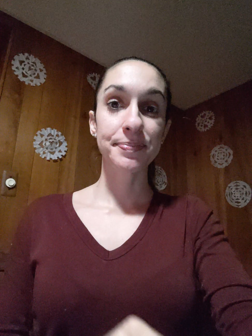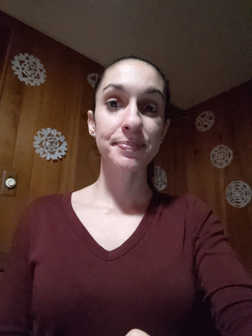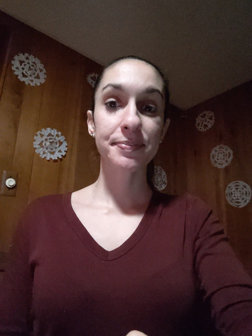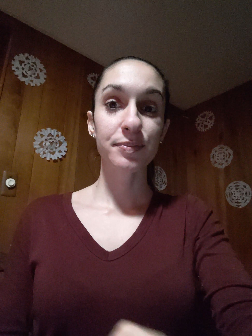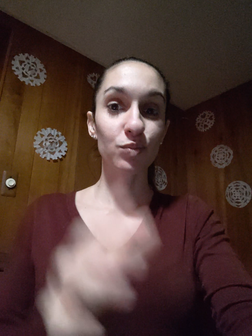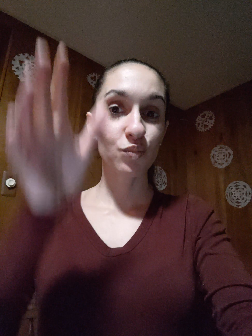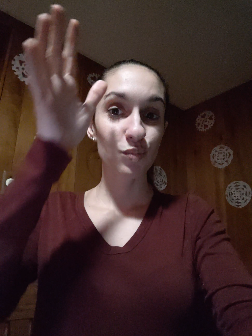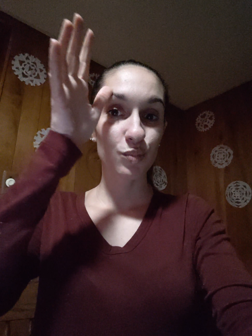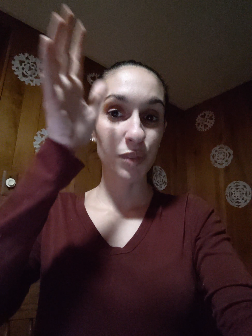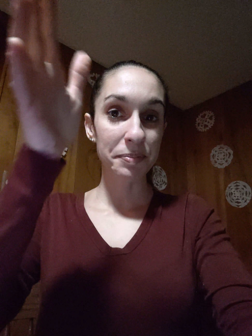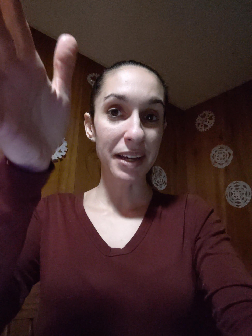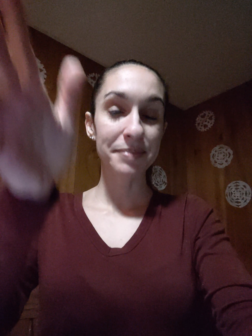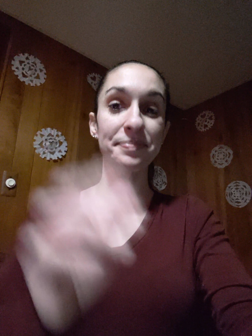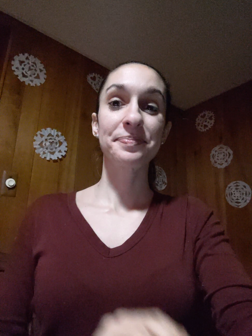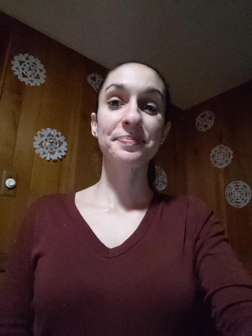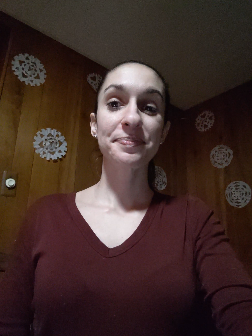grandpa